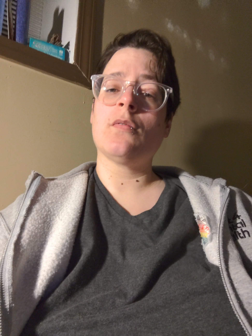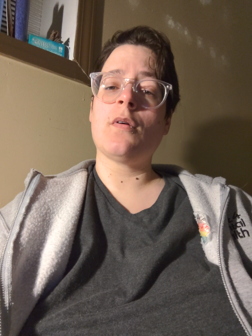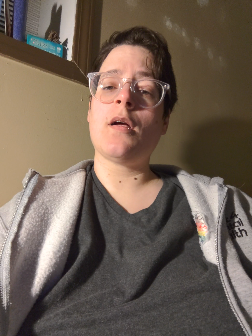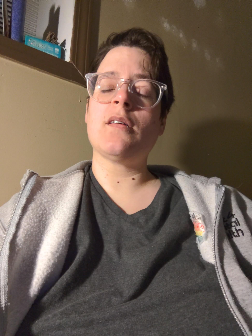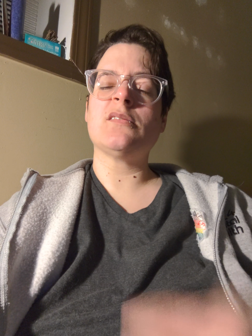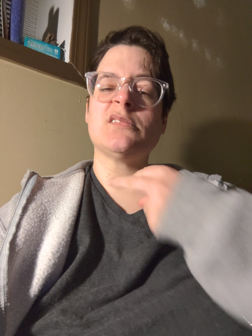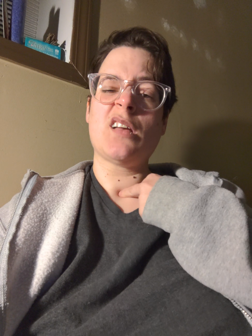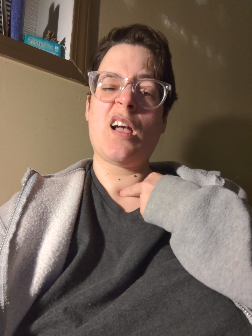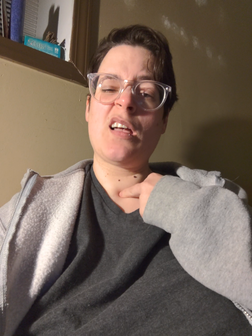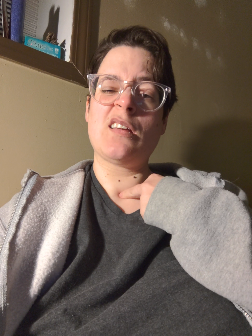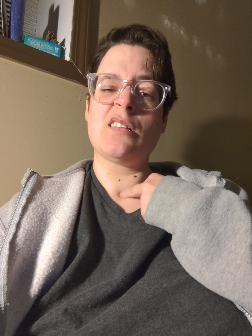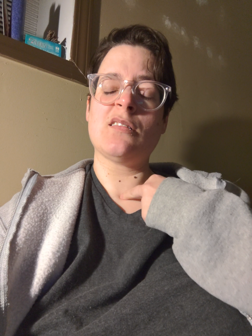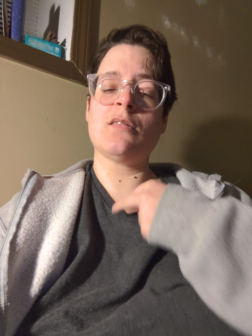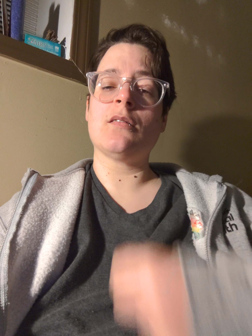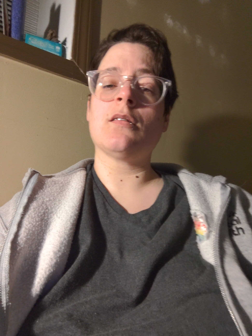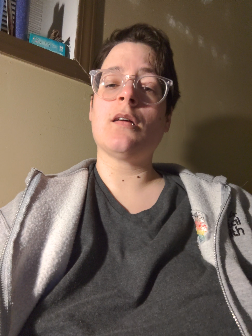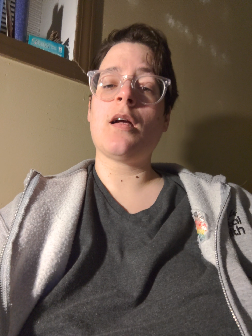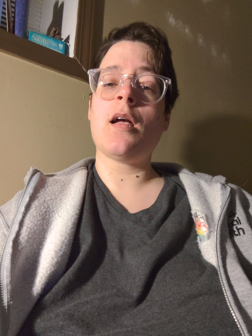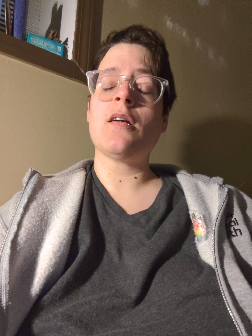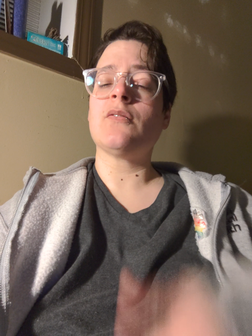stuck